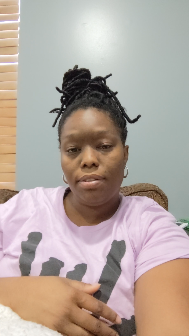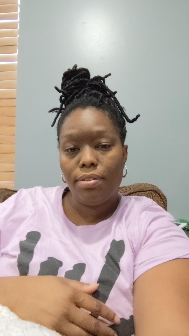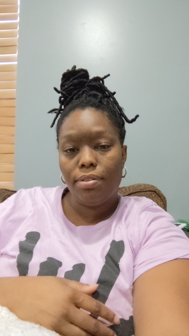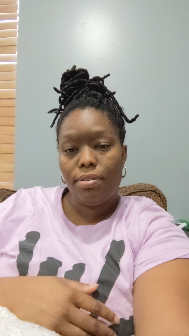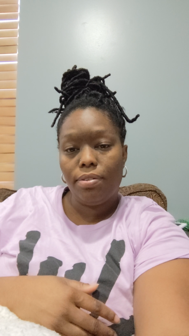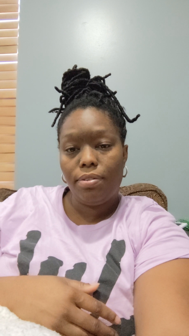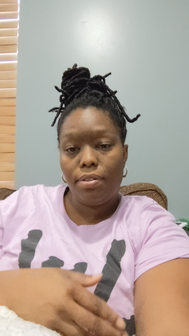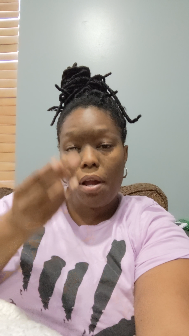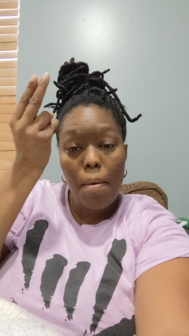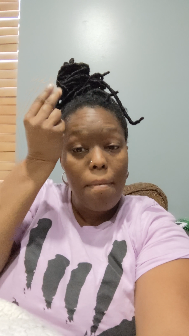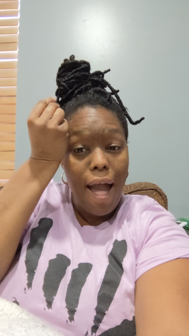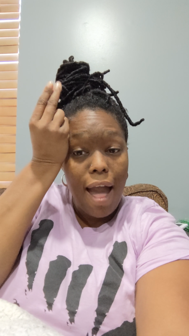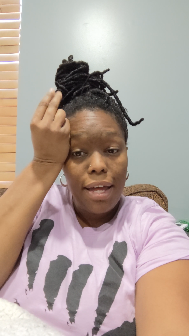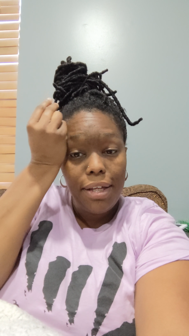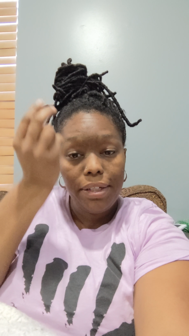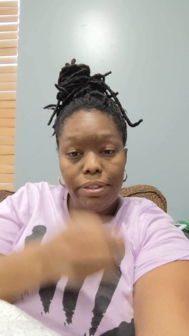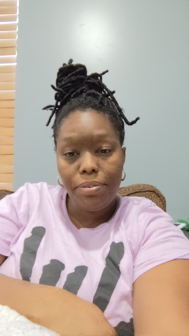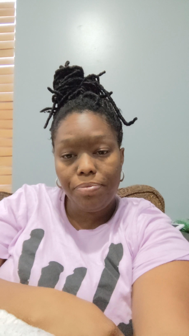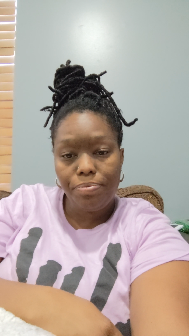bunny